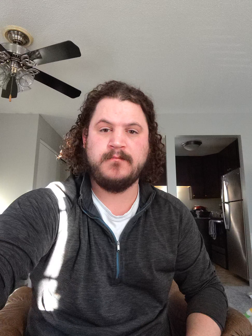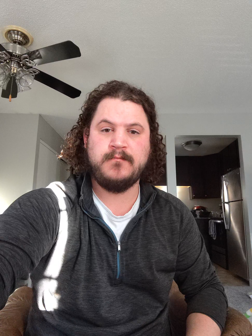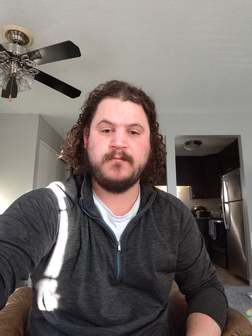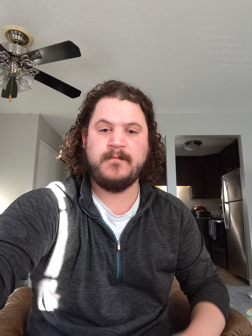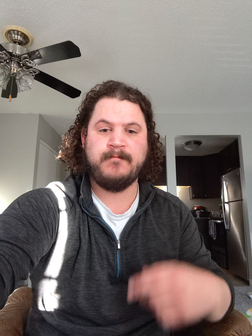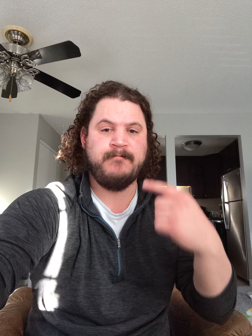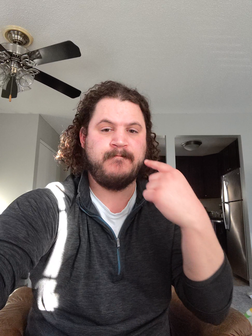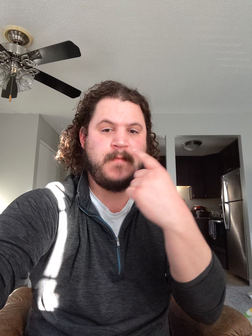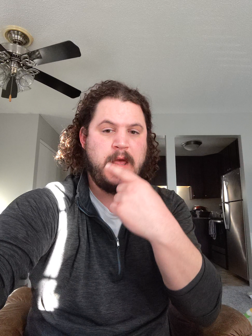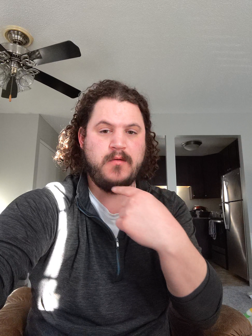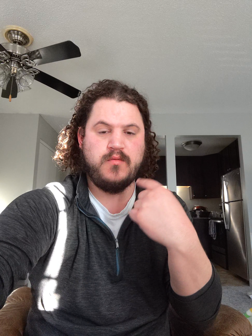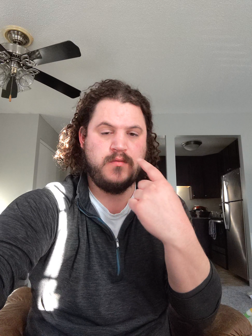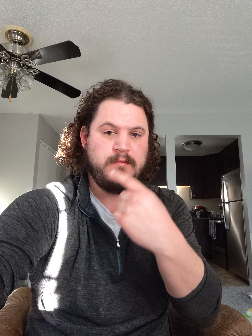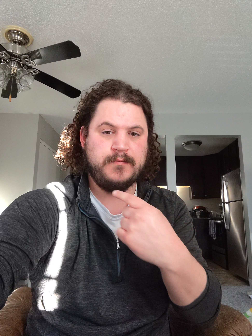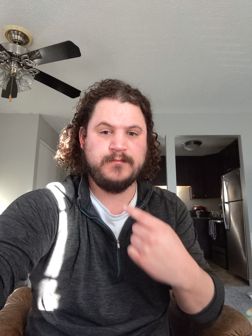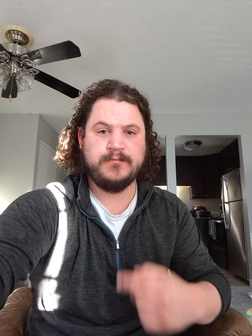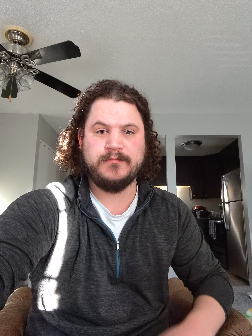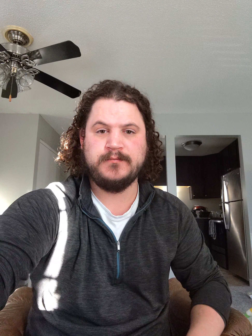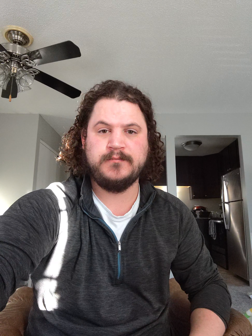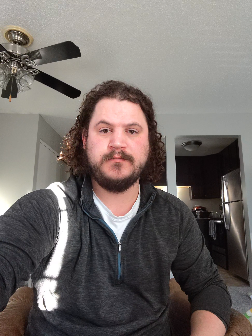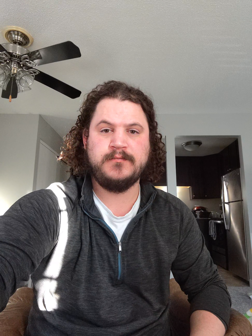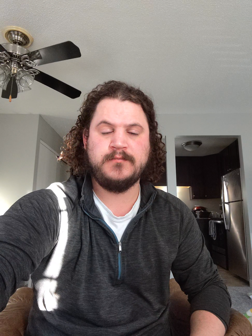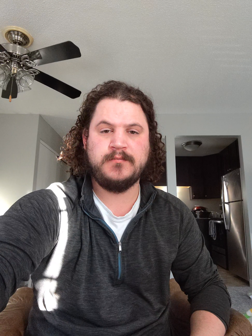mouth